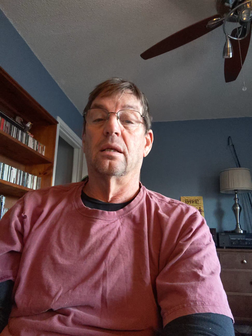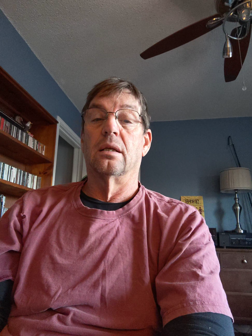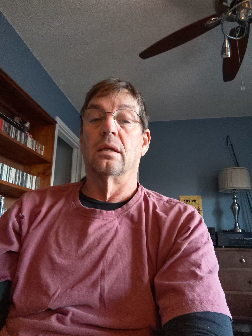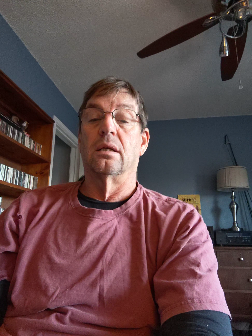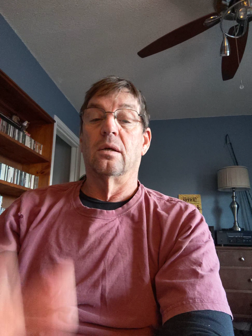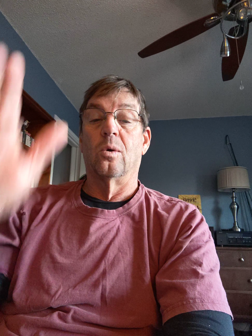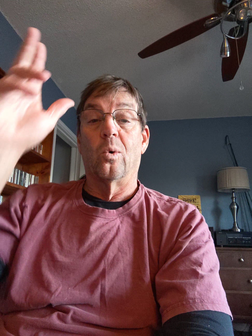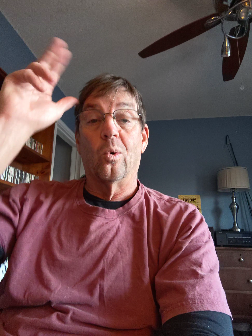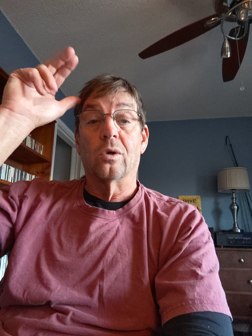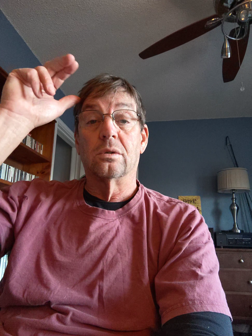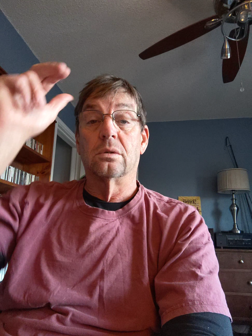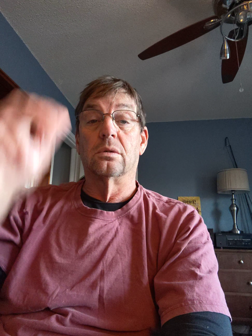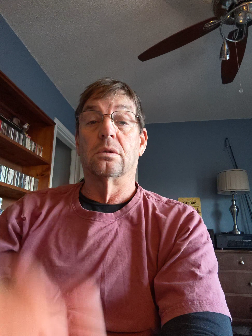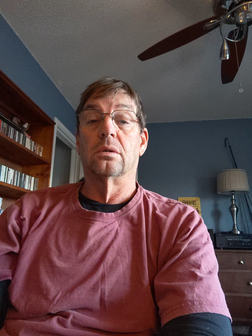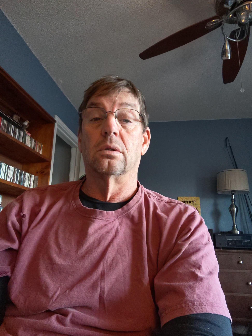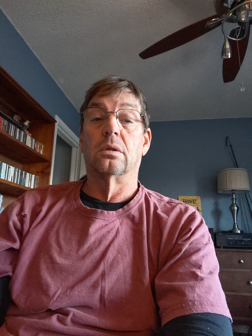horse